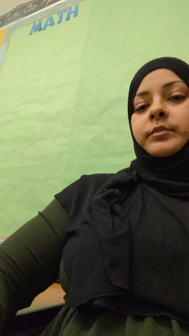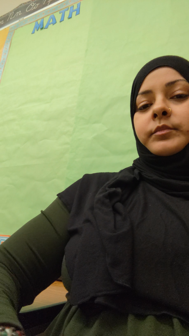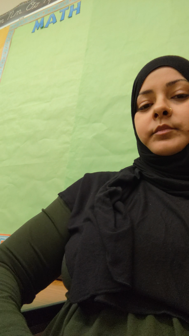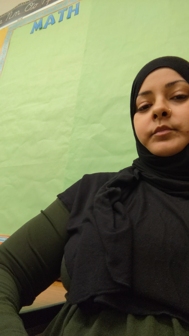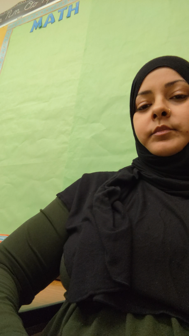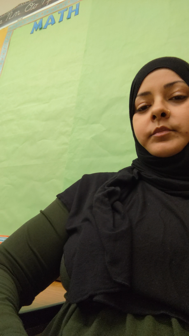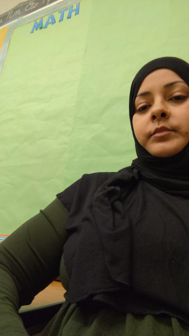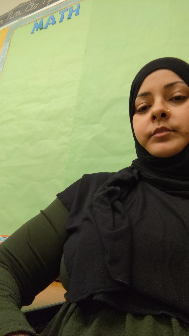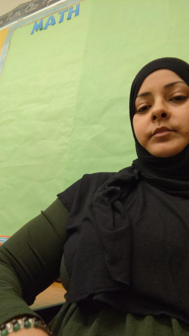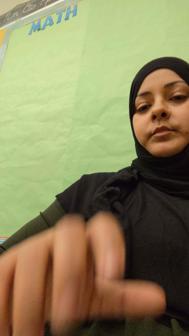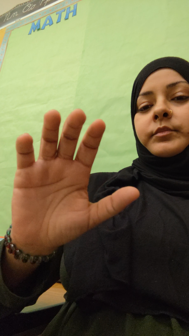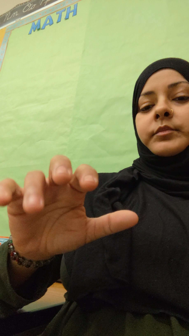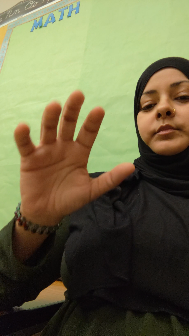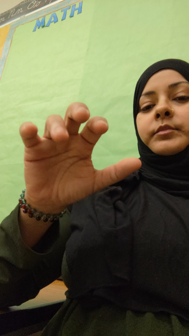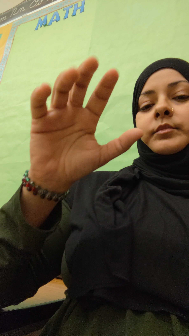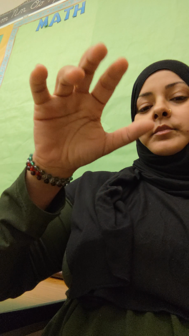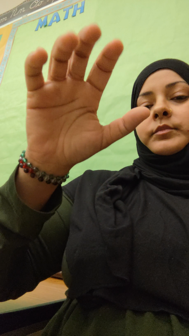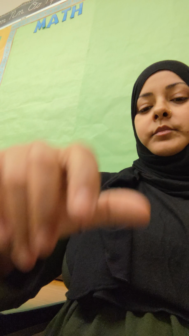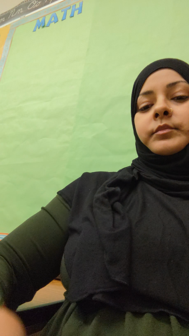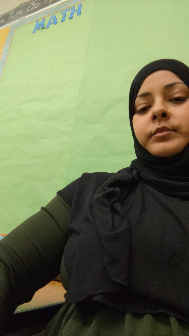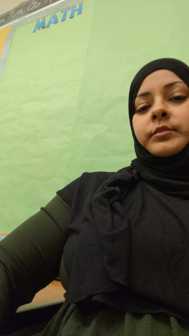climb